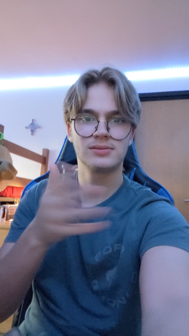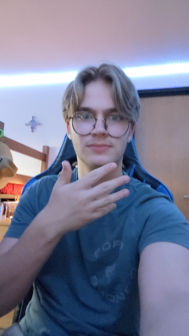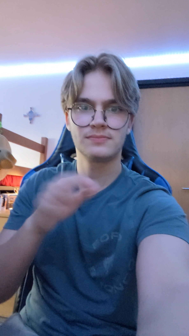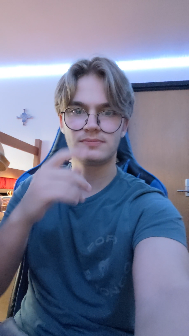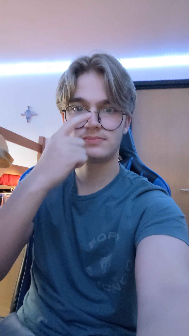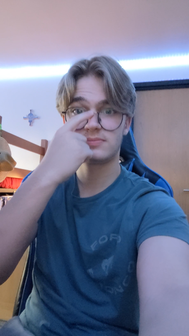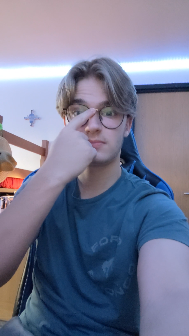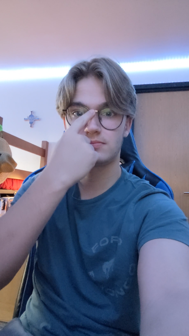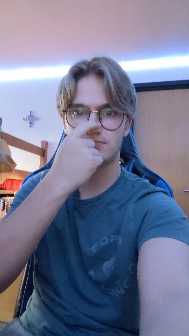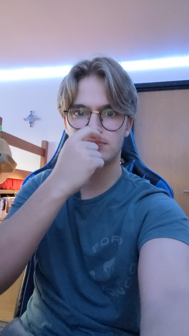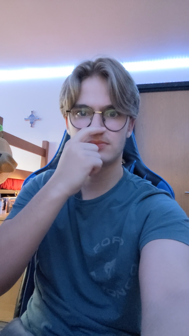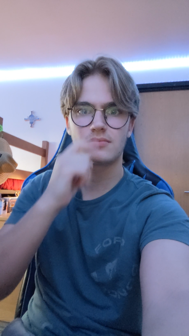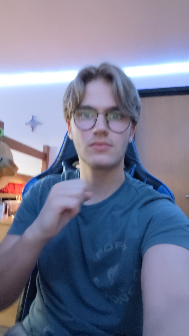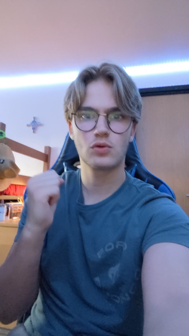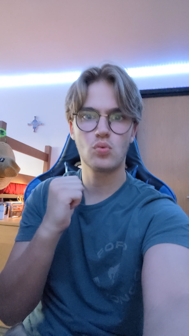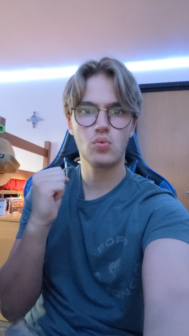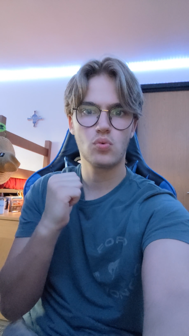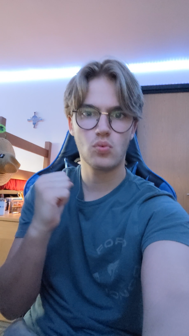cold